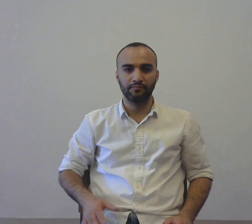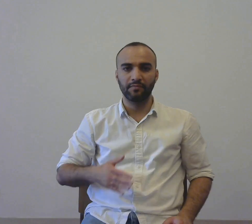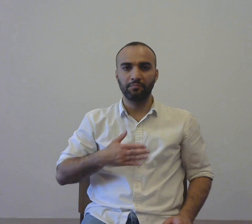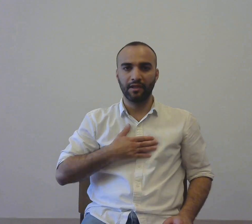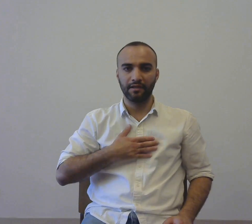mən